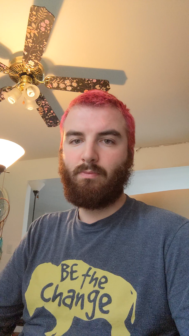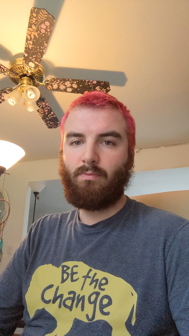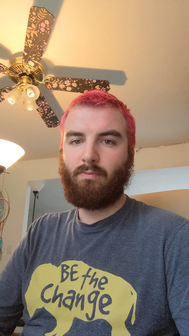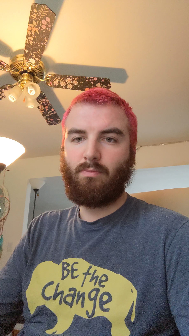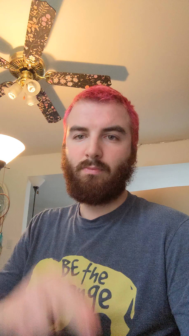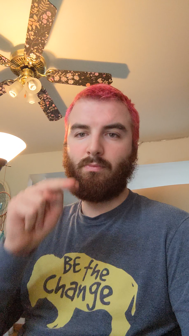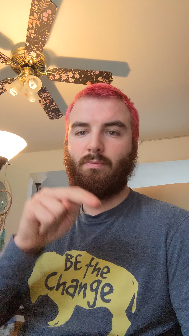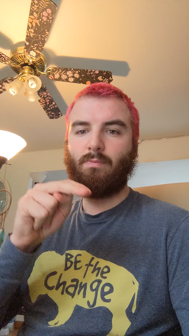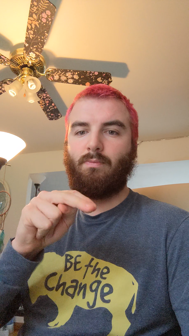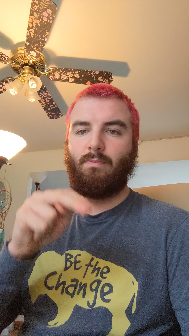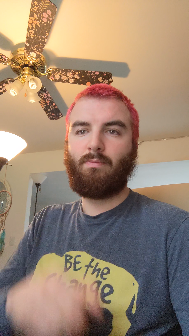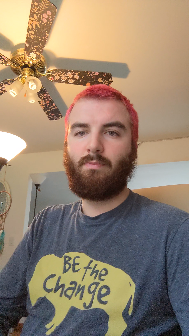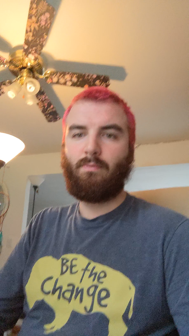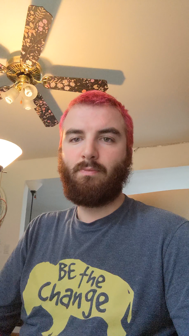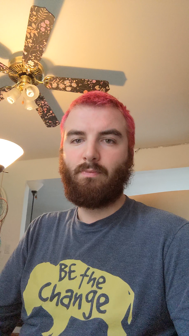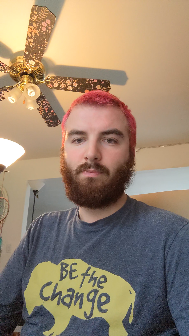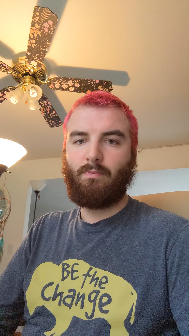nurse